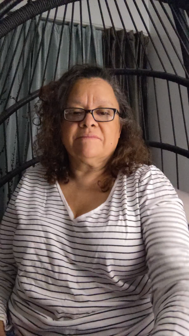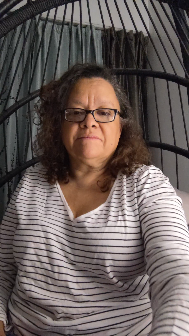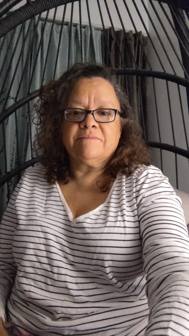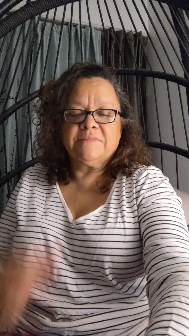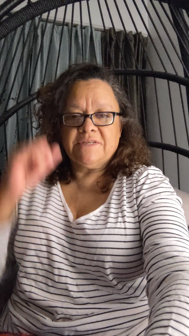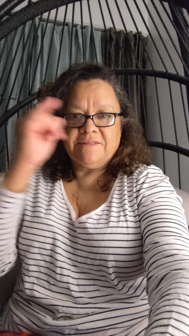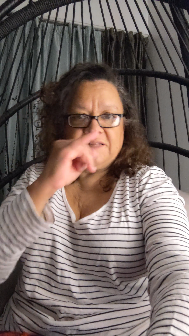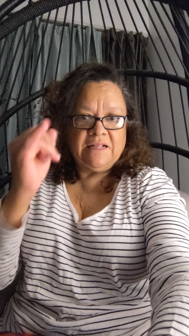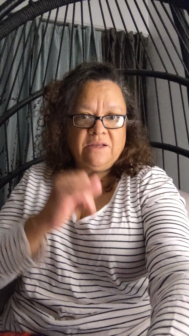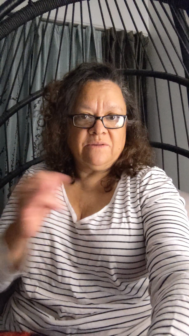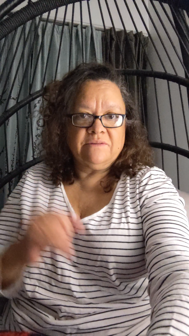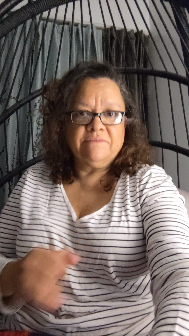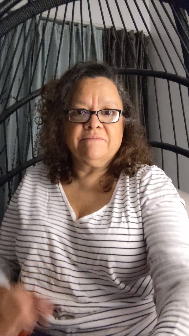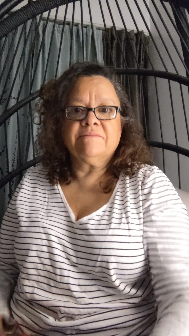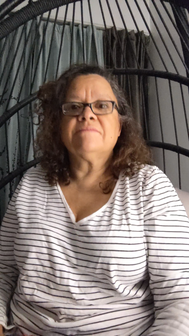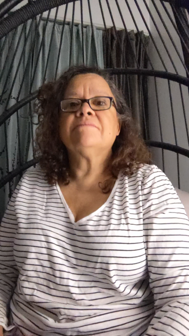draw